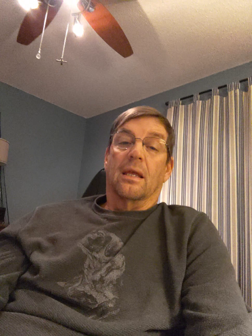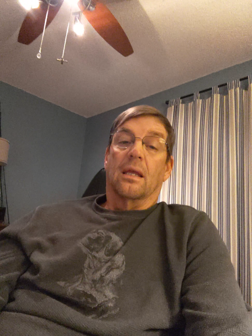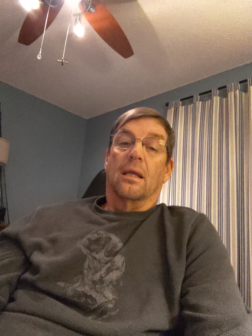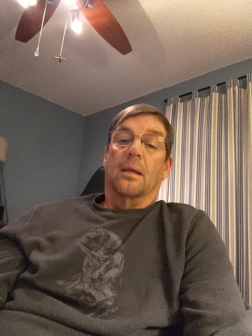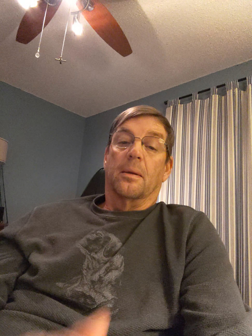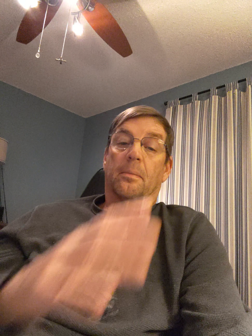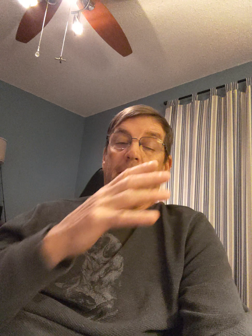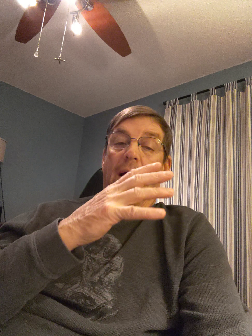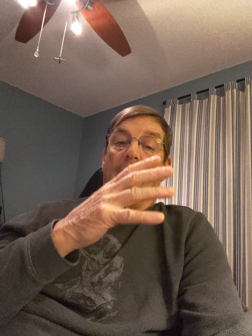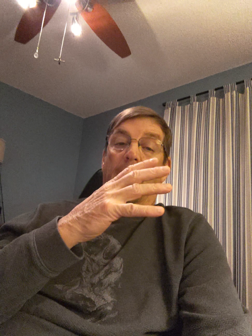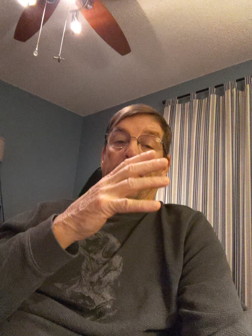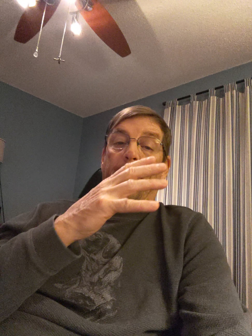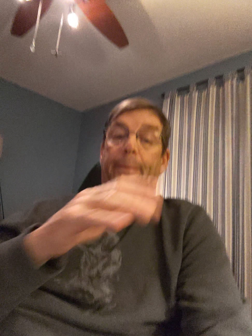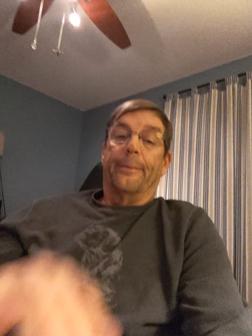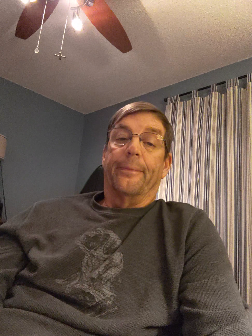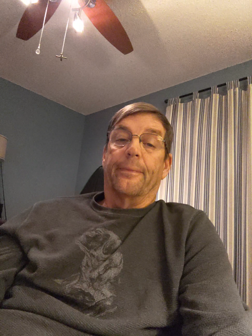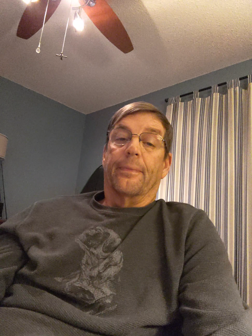mom